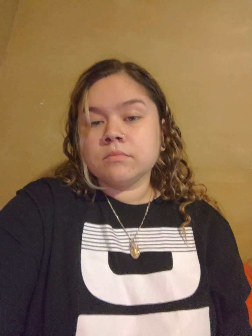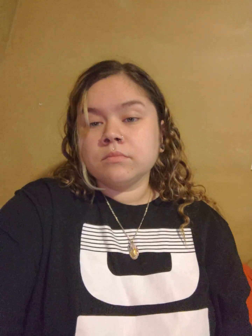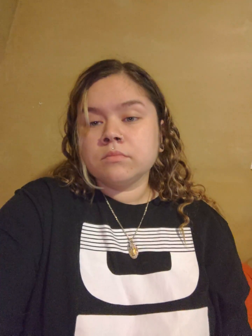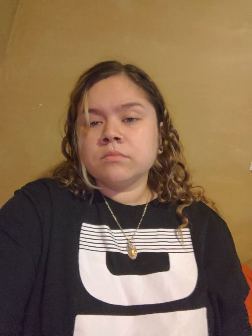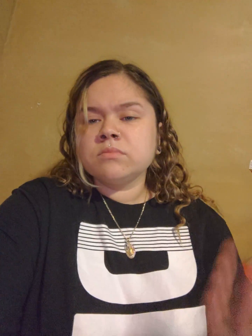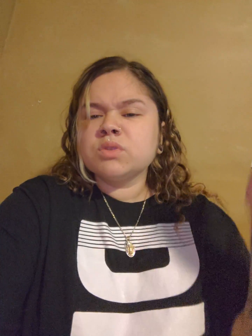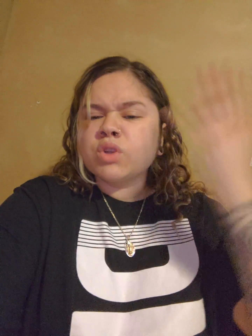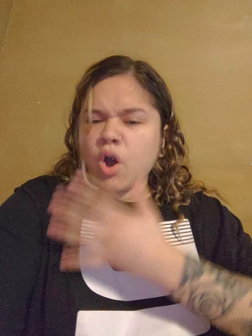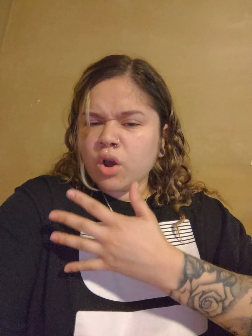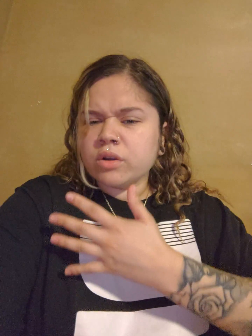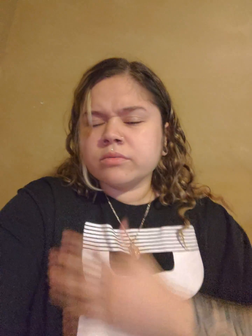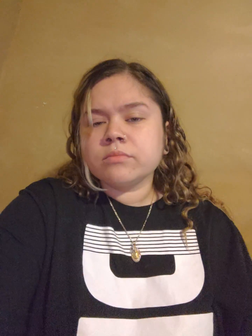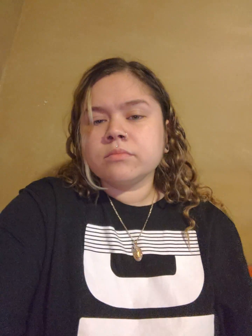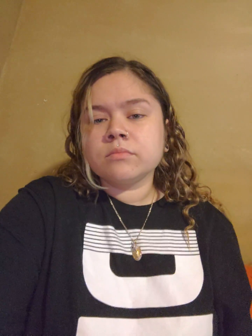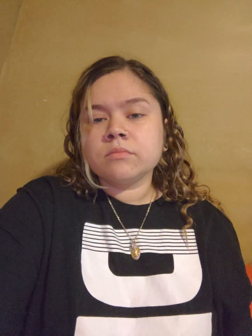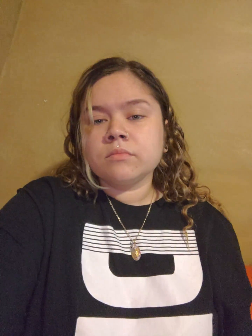dark